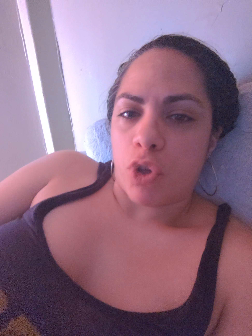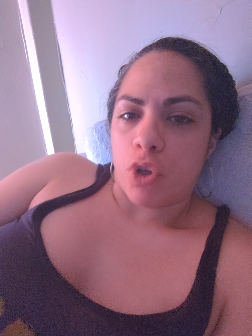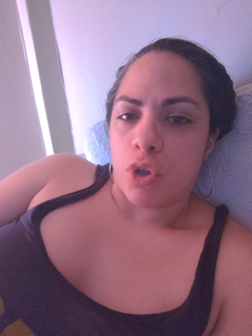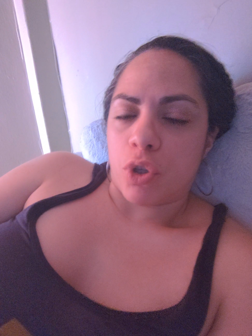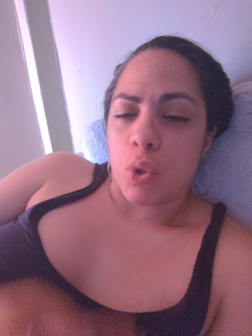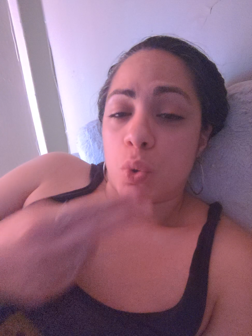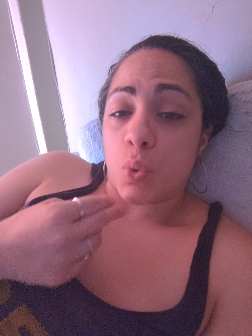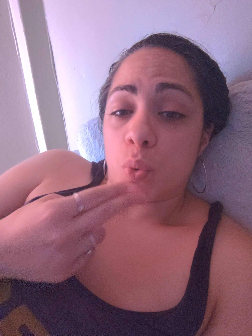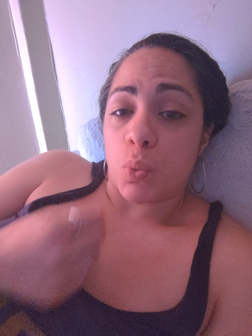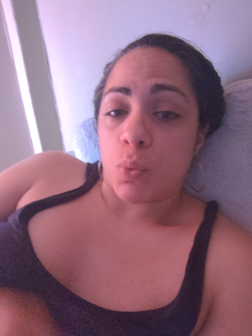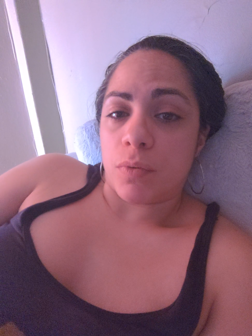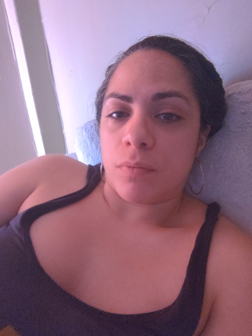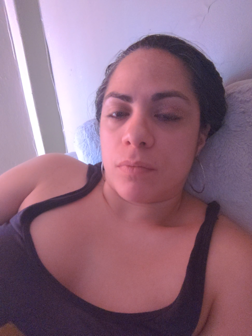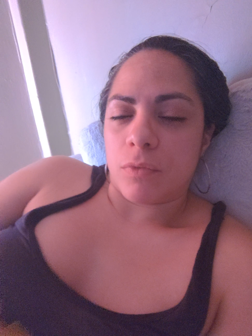cute